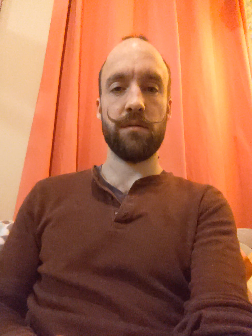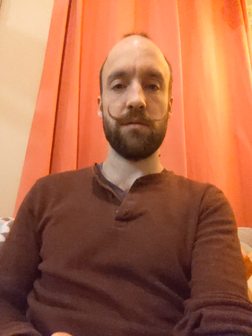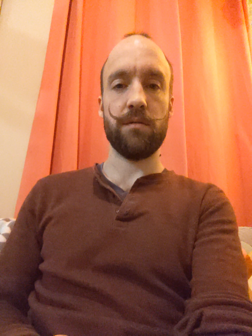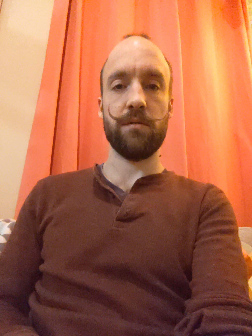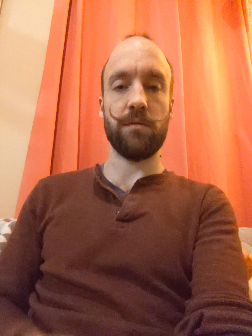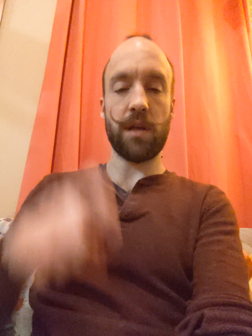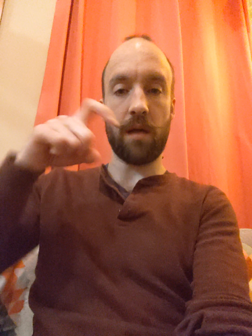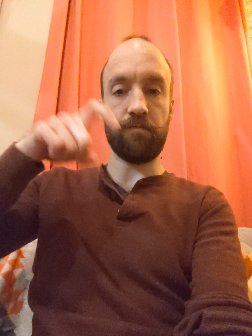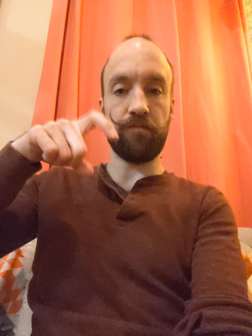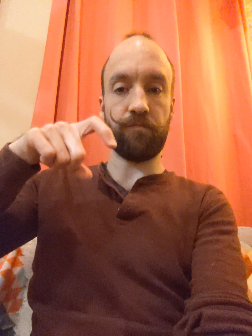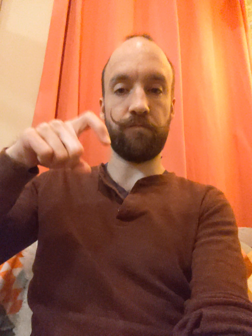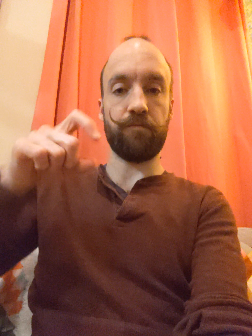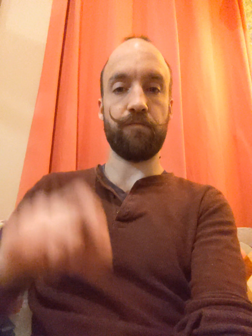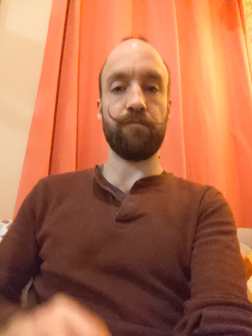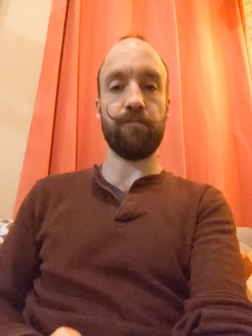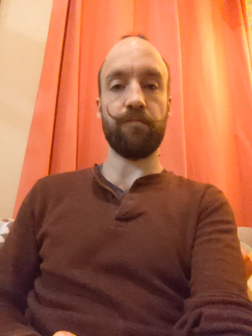time